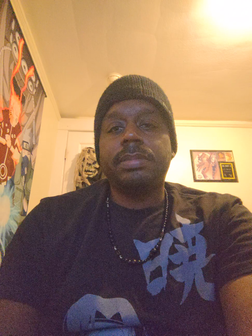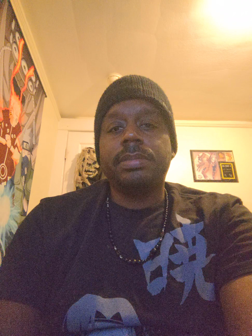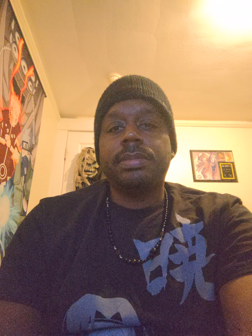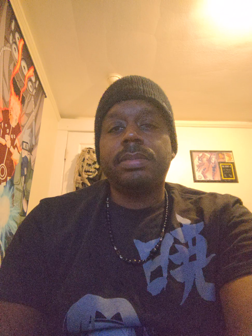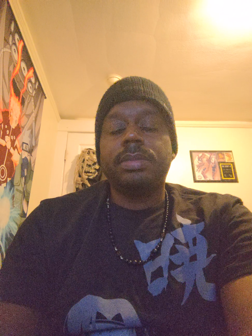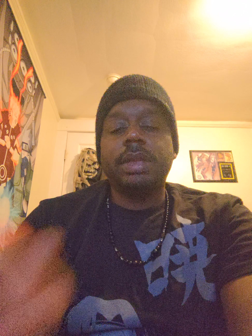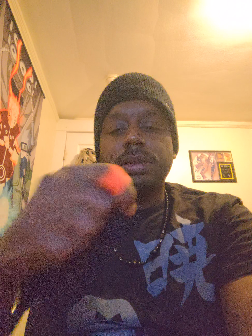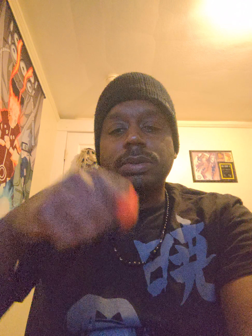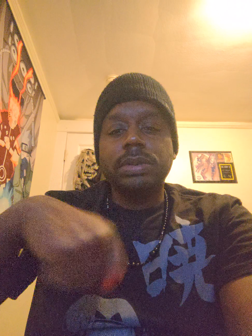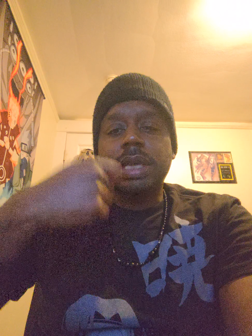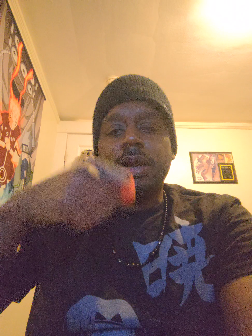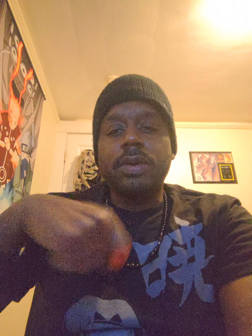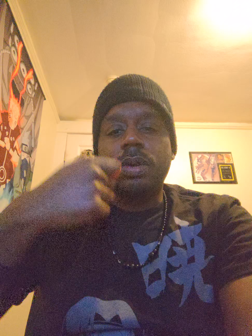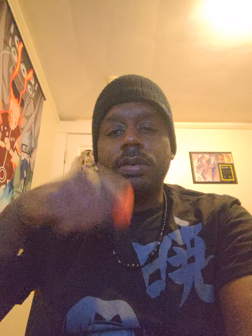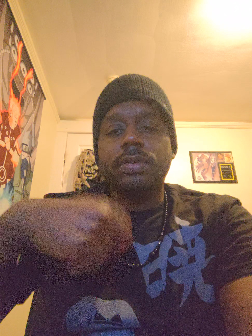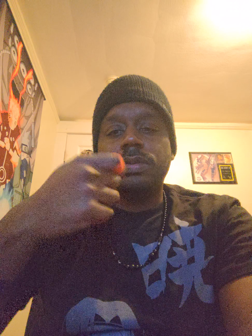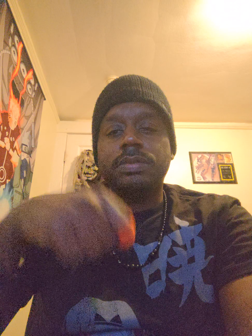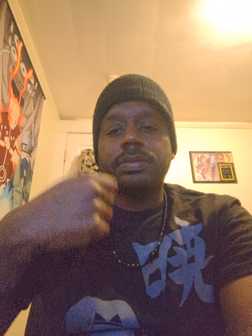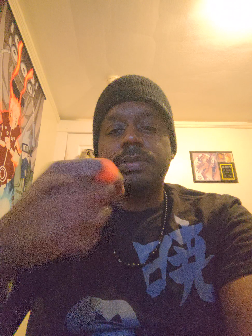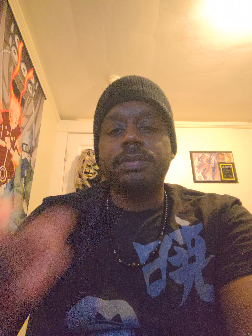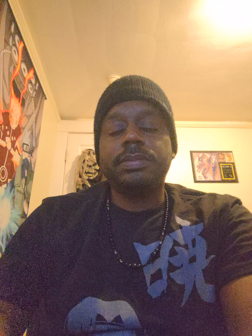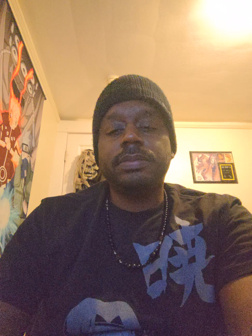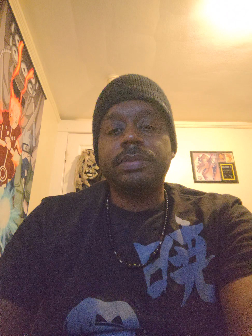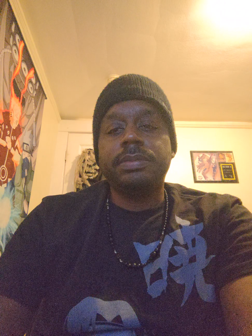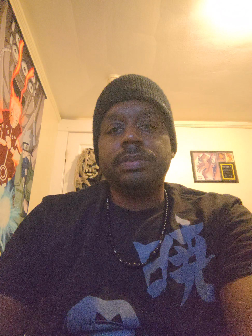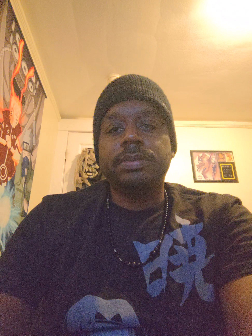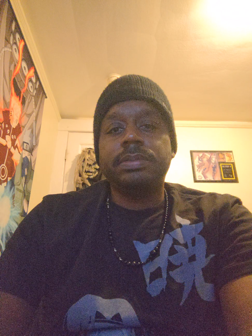cereal